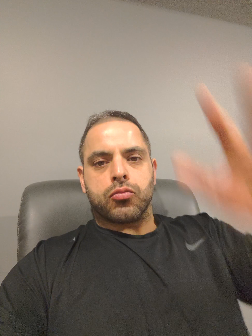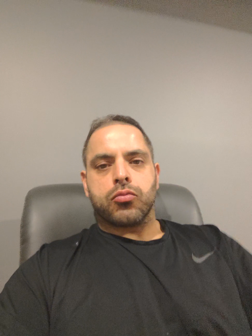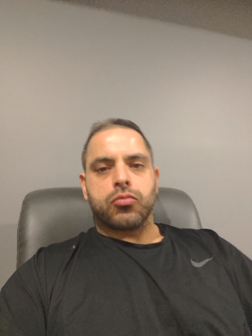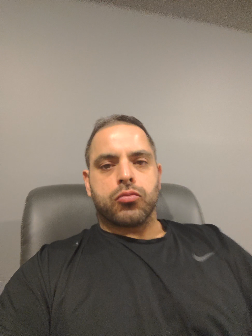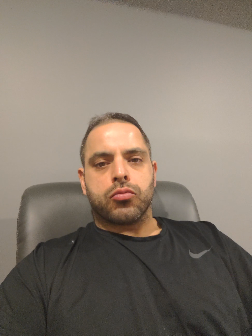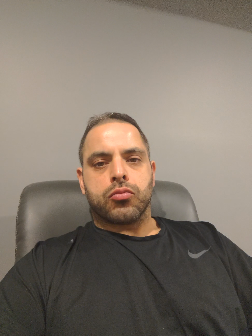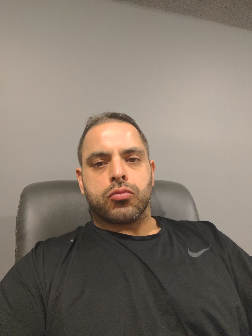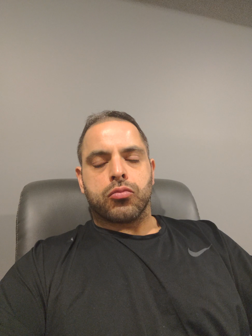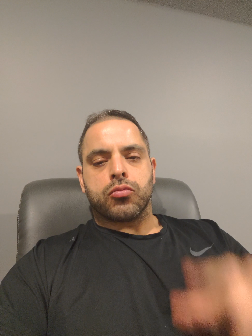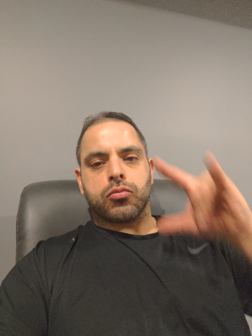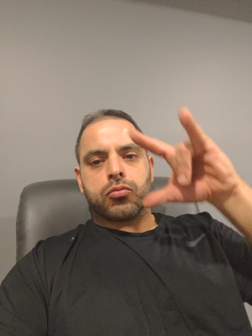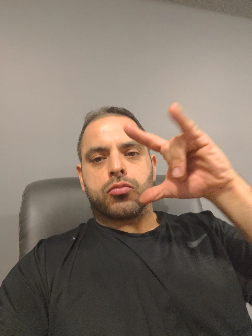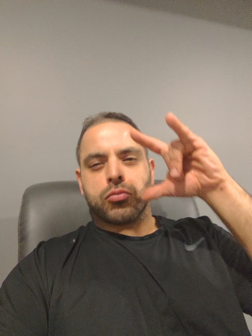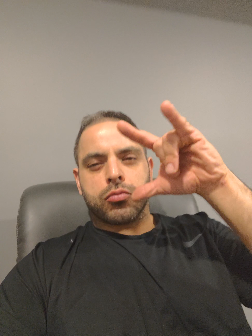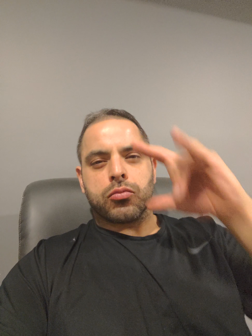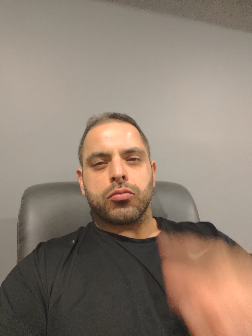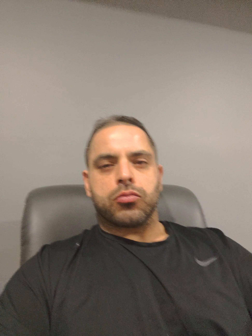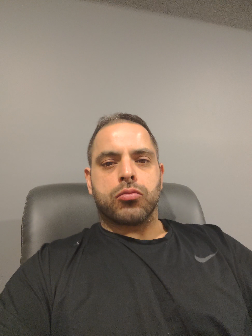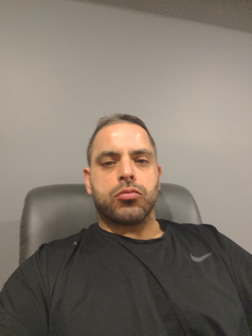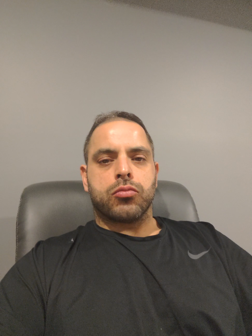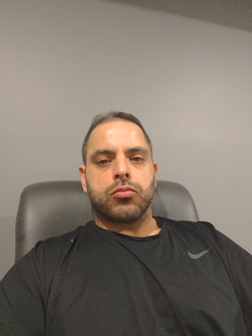airplane